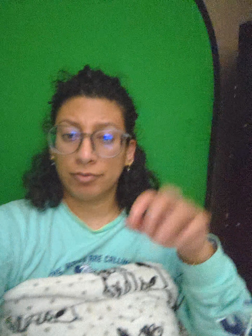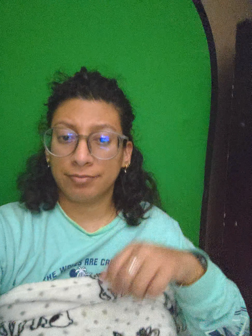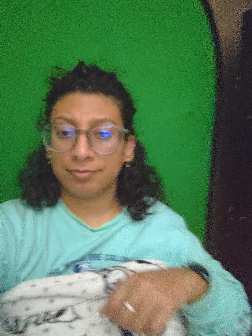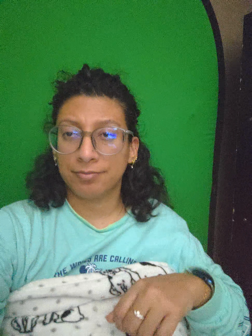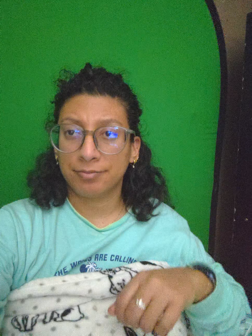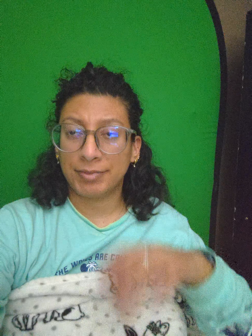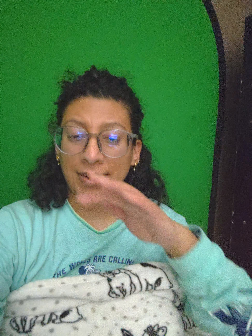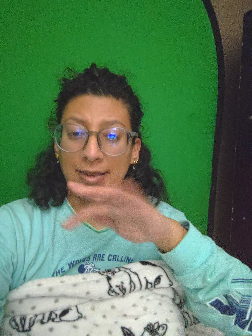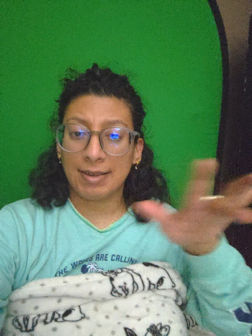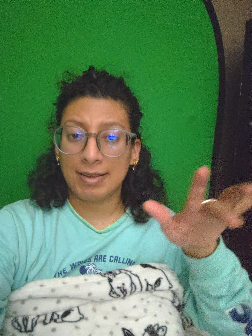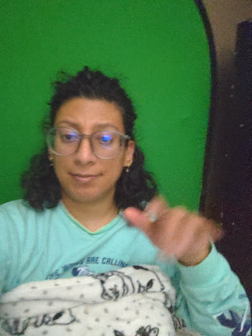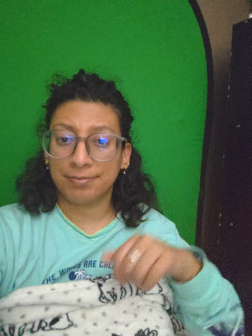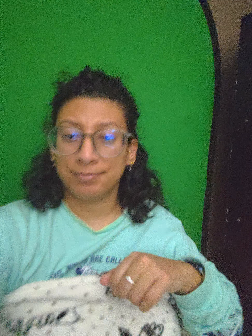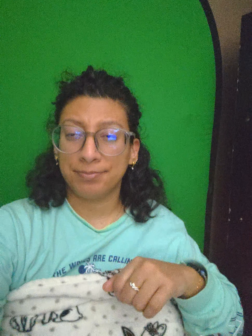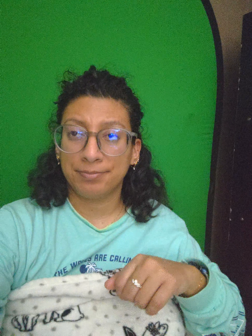empty